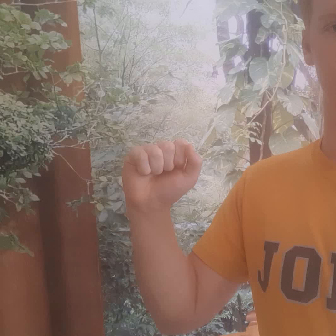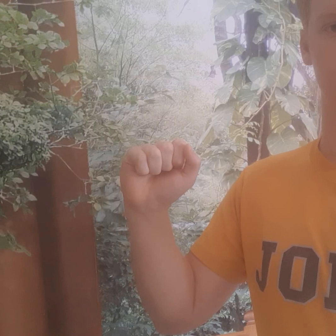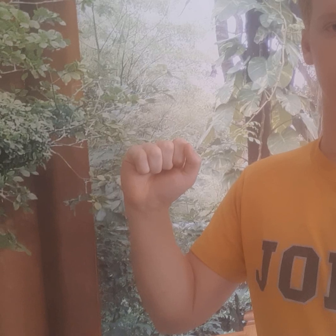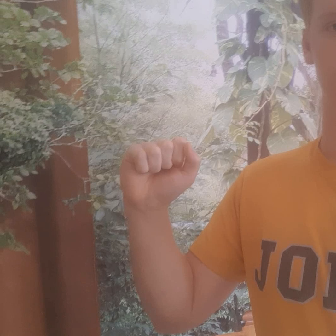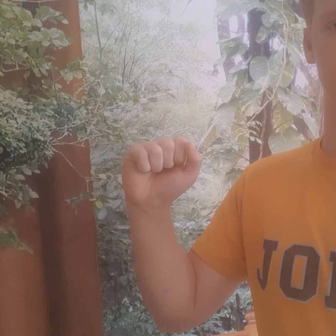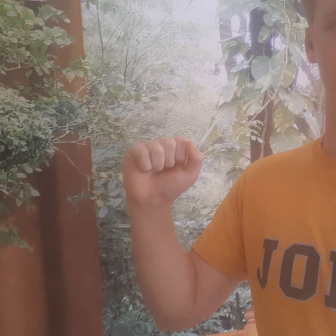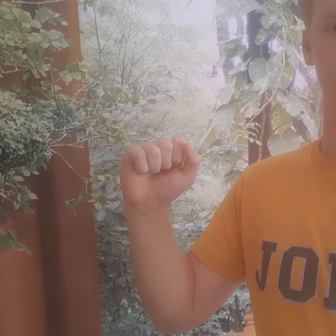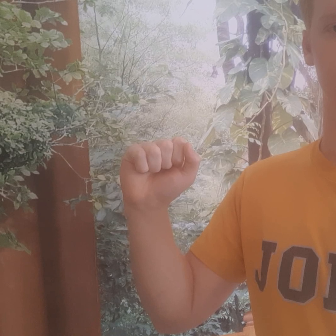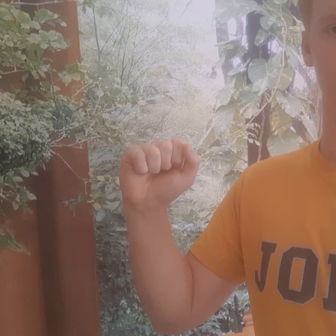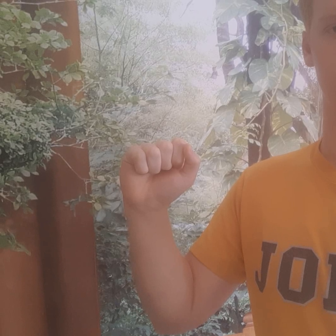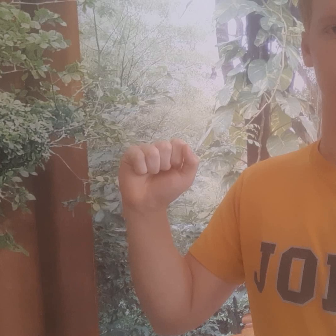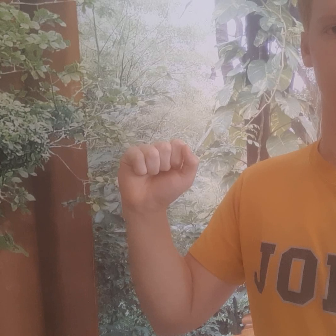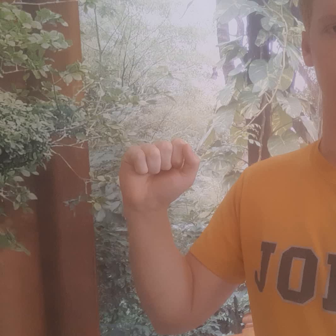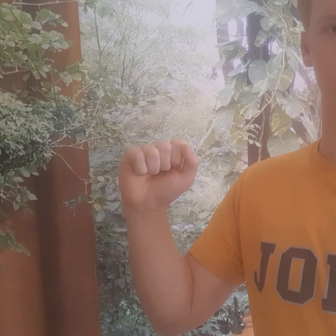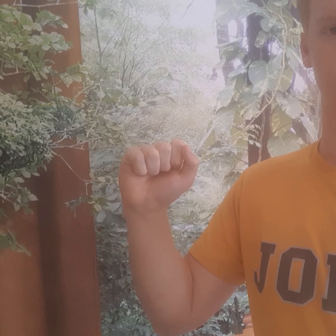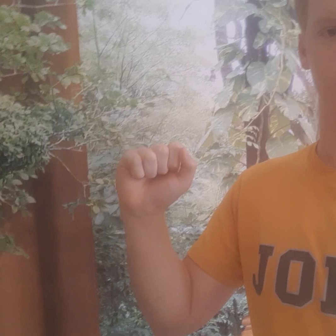А